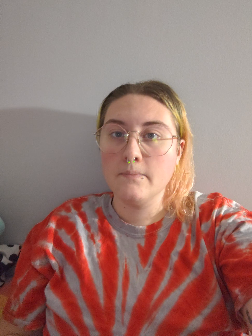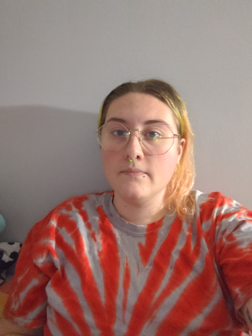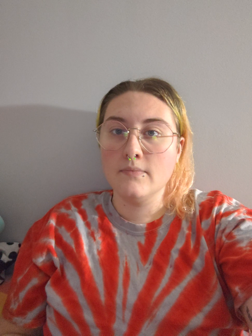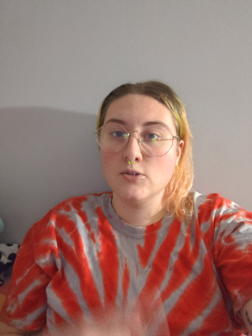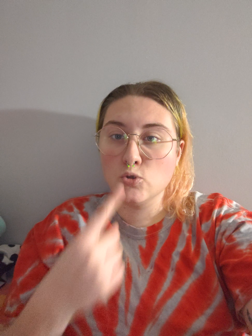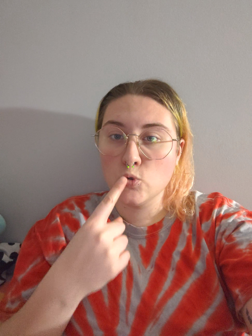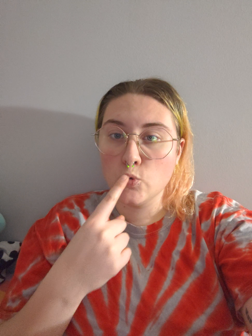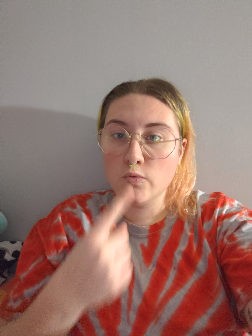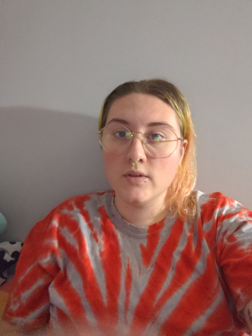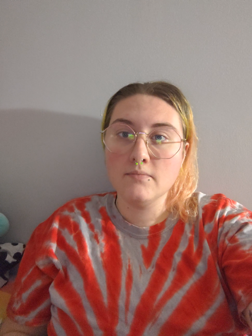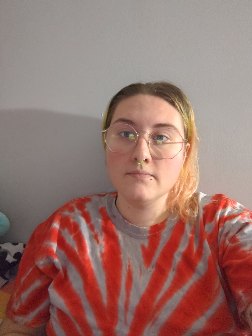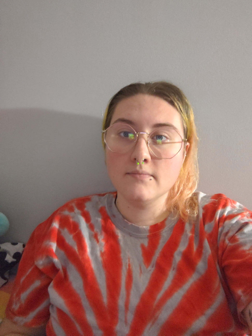tooth